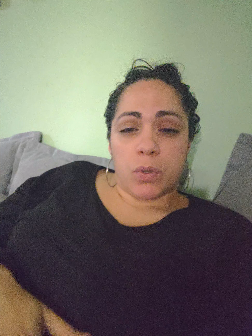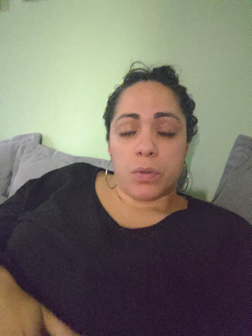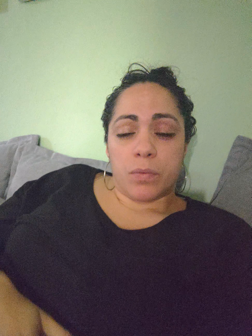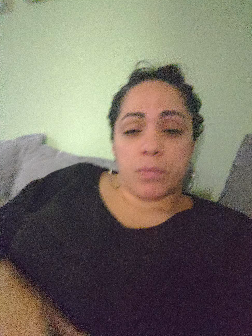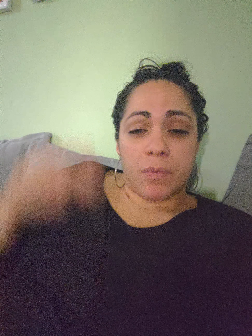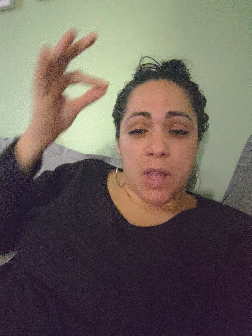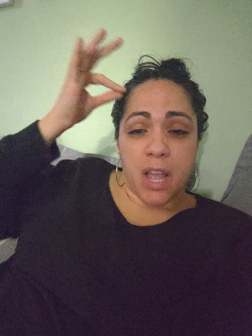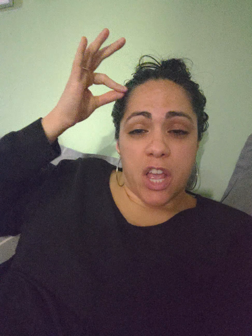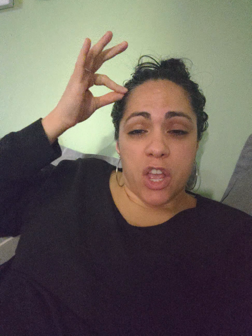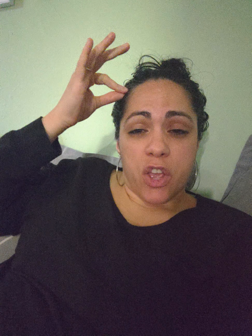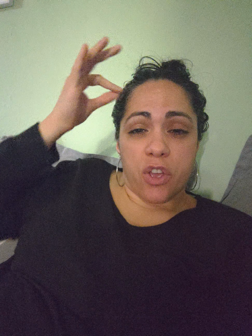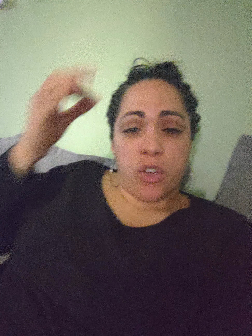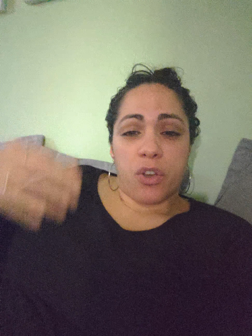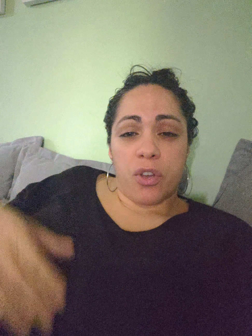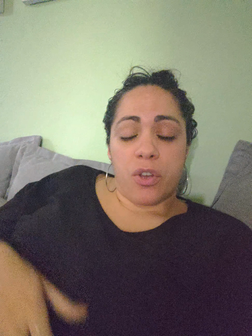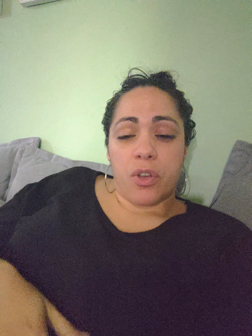hair